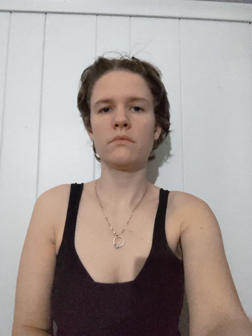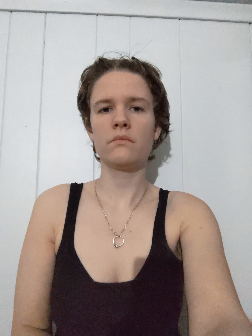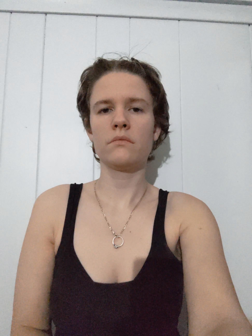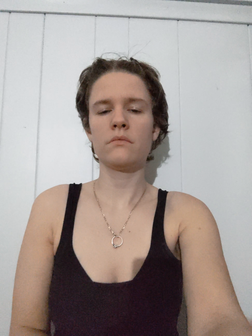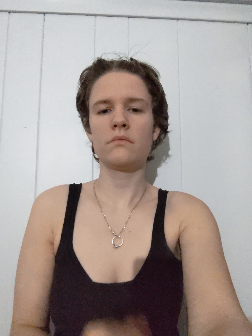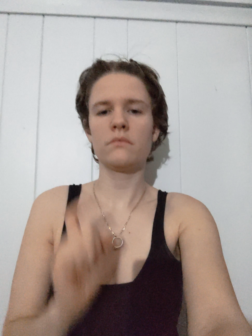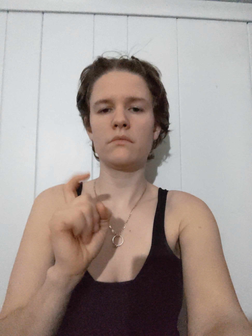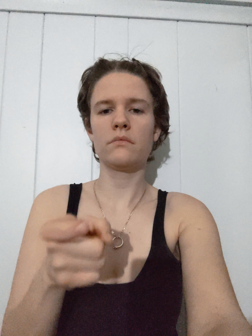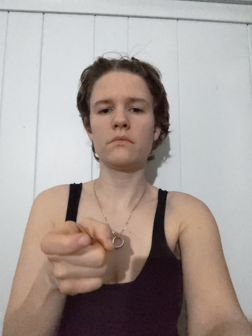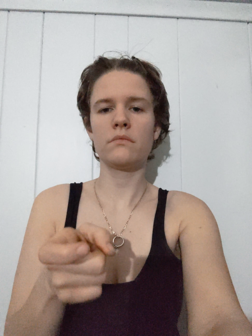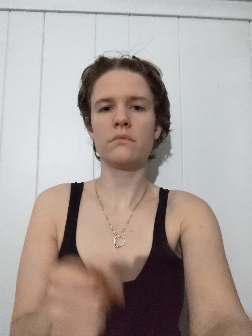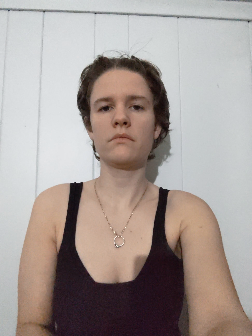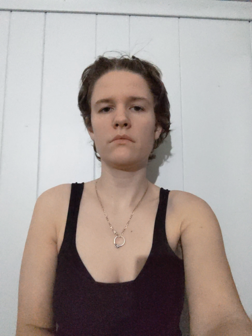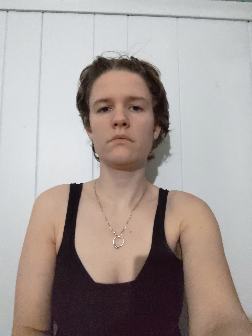gift